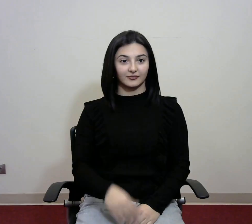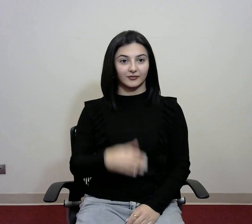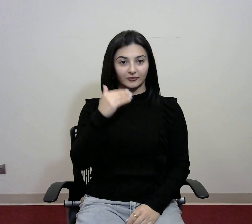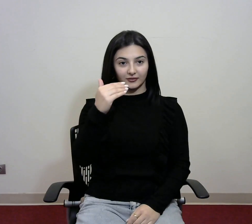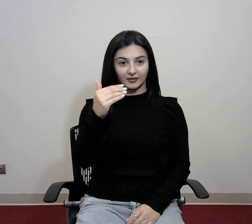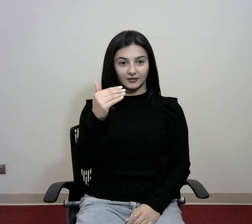siz